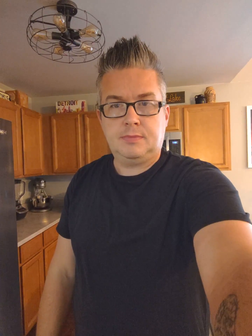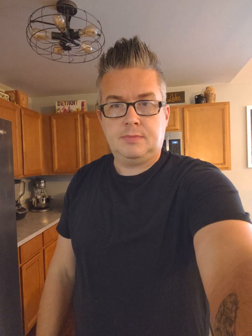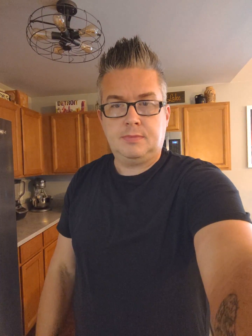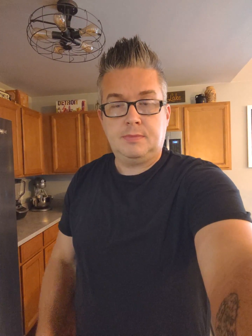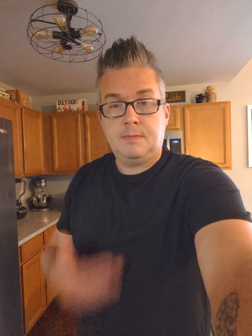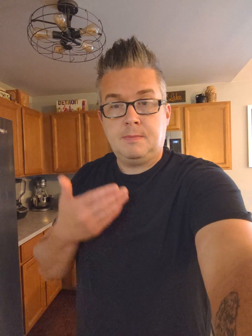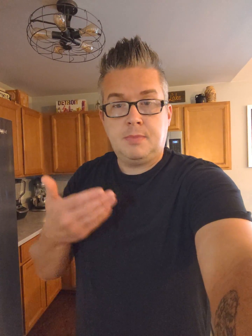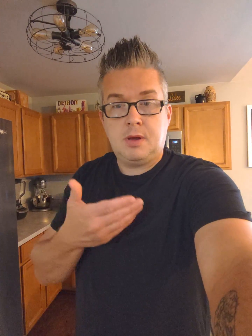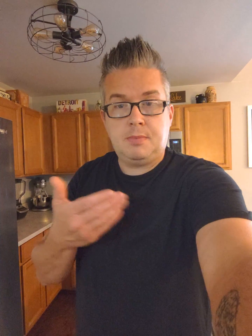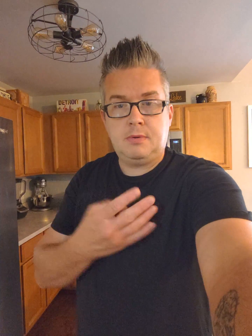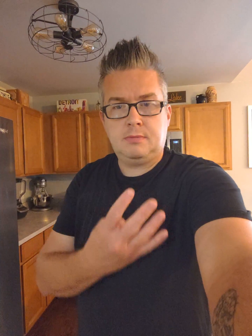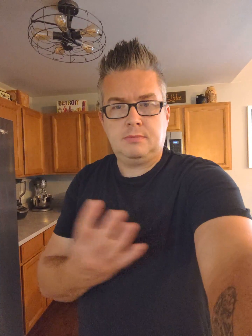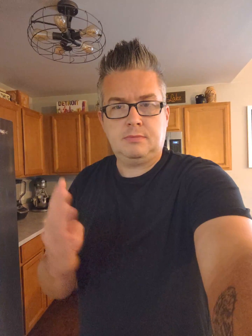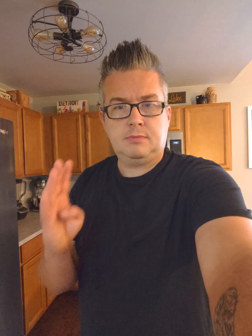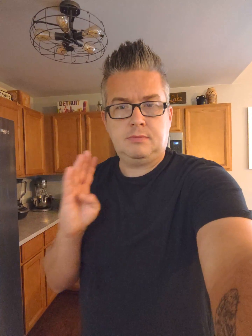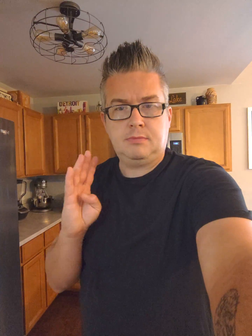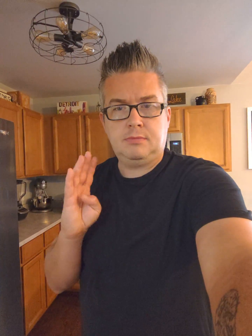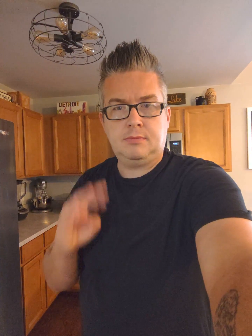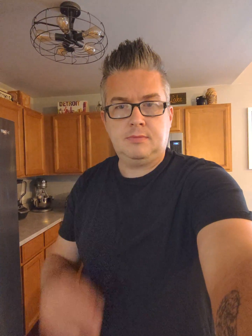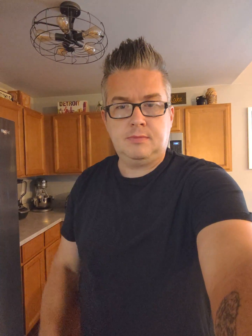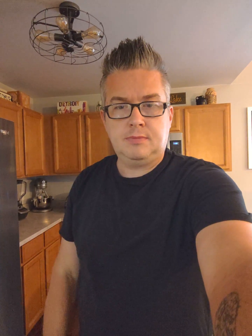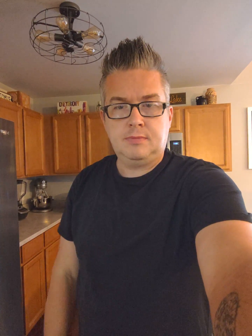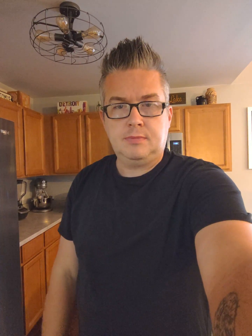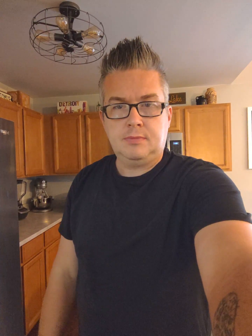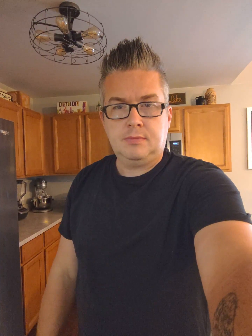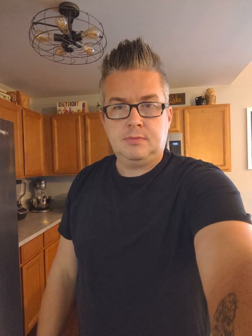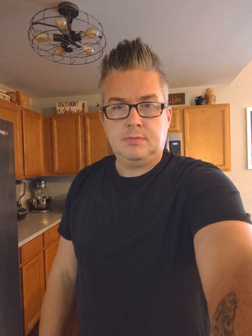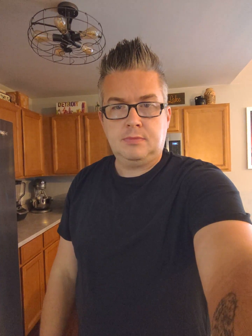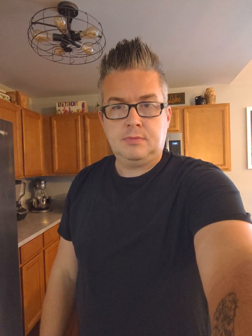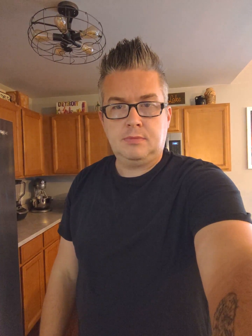crib